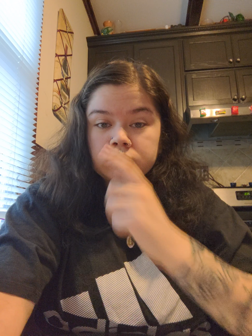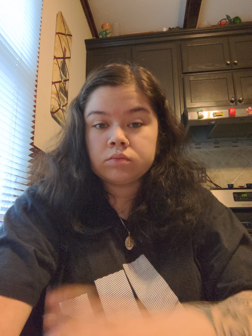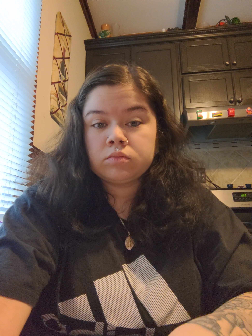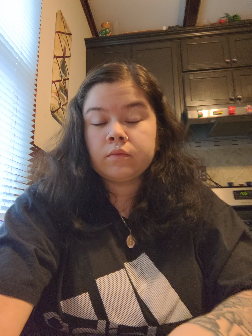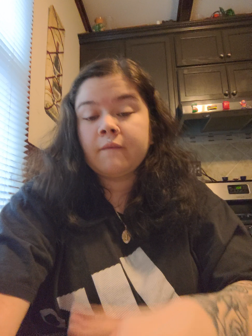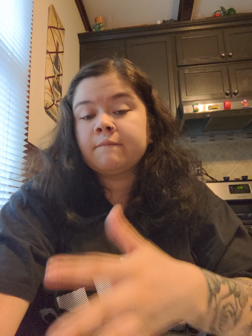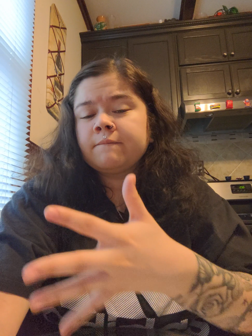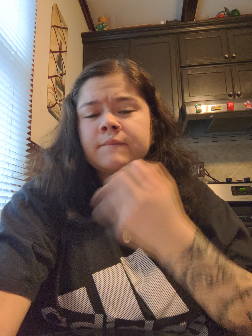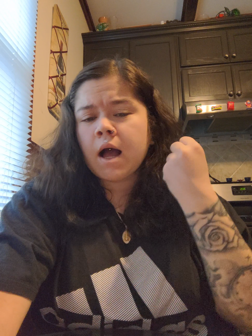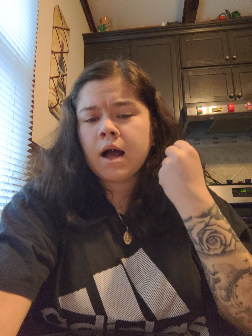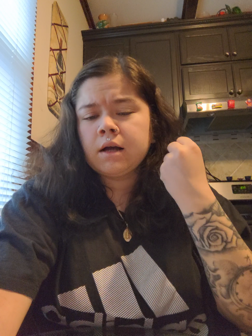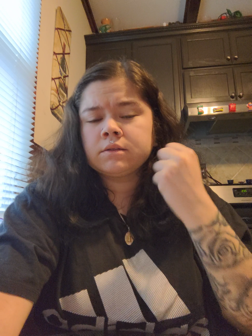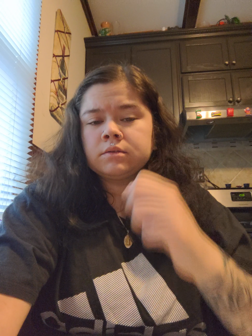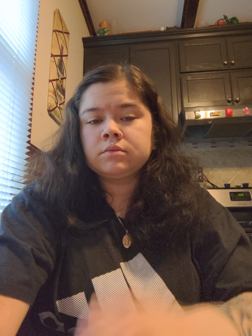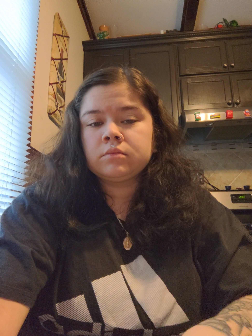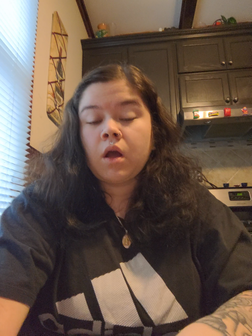fast